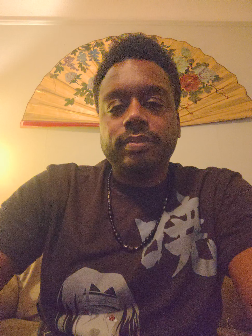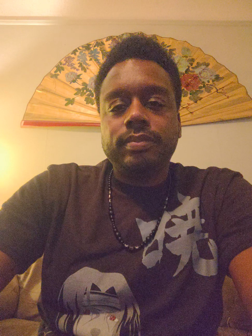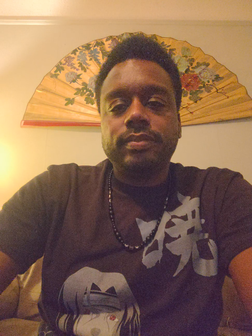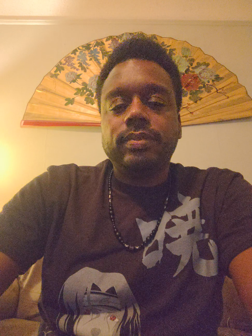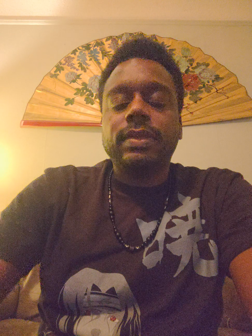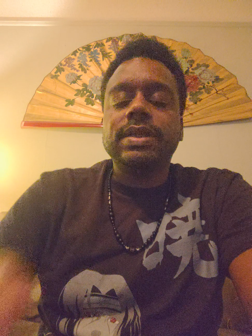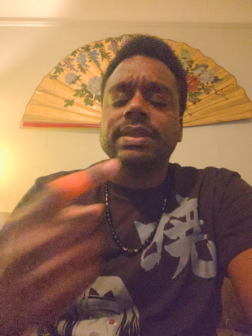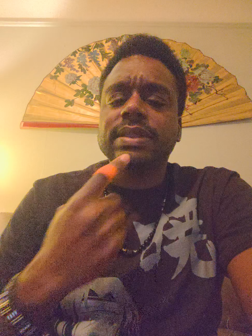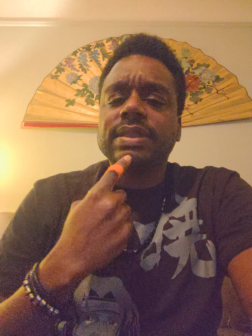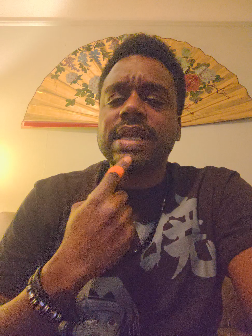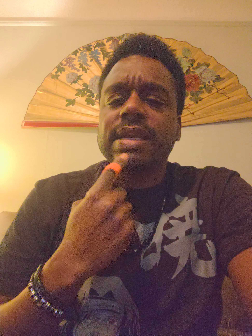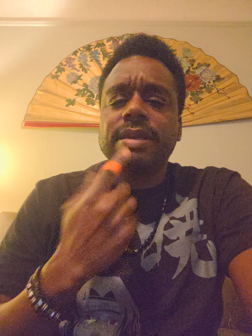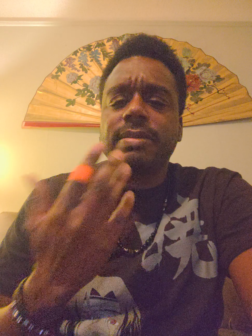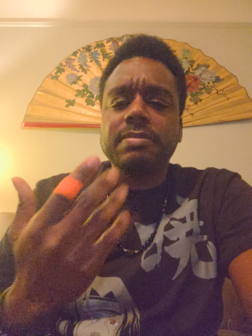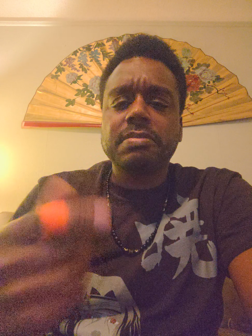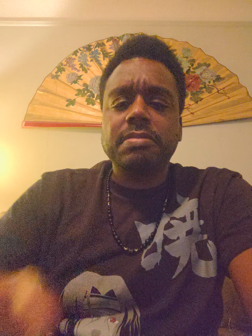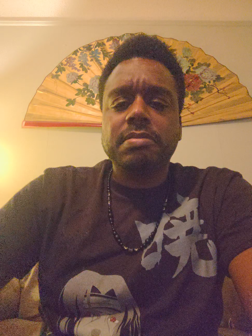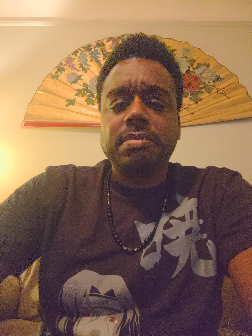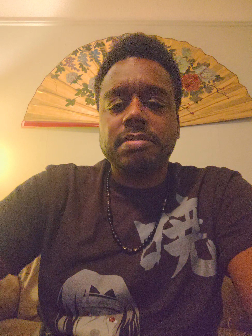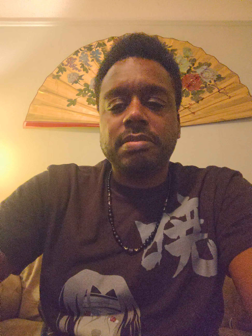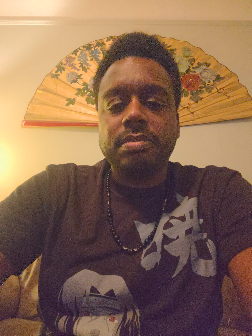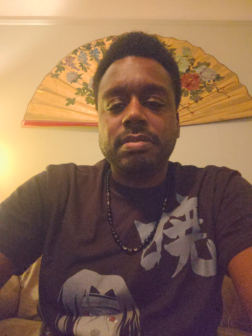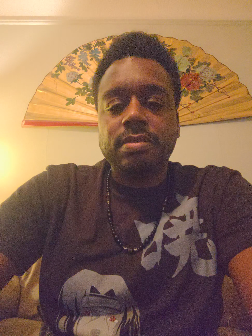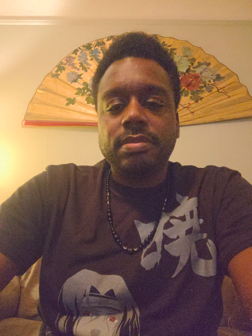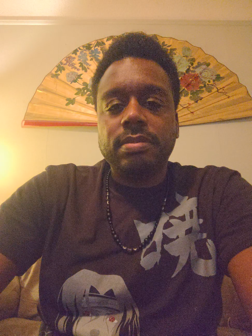say